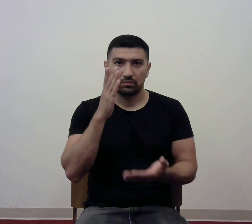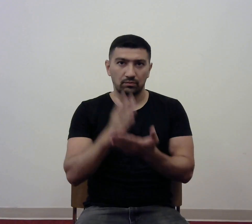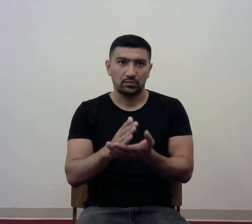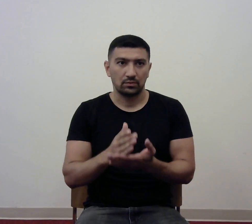var